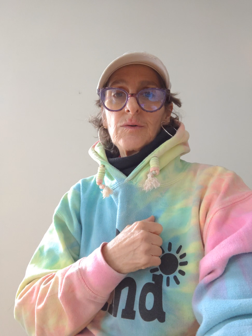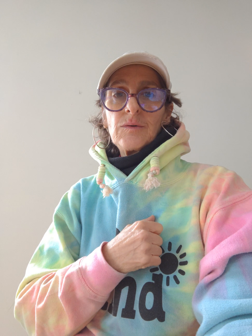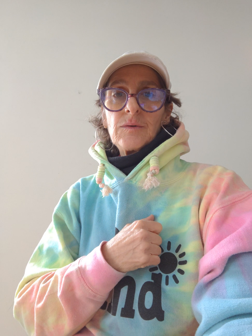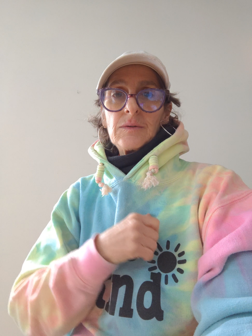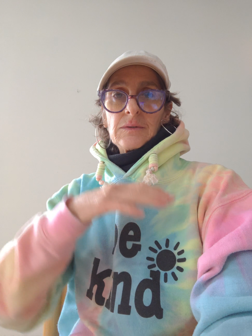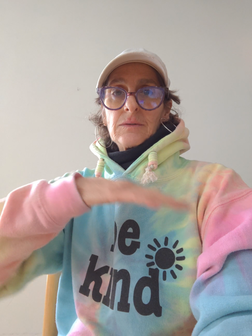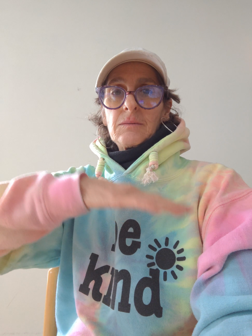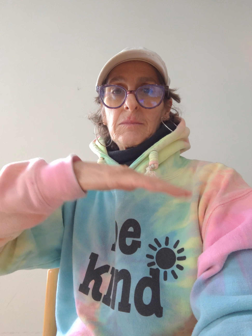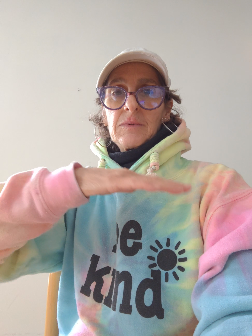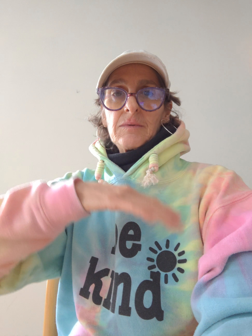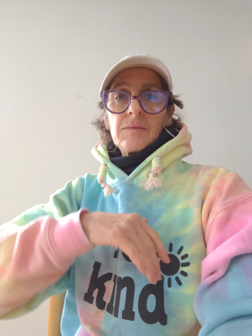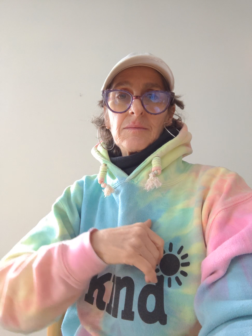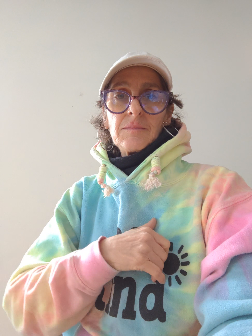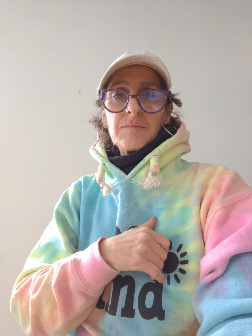table